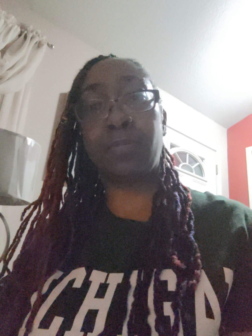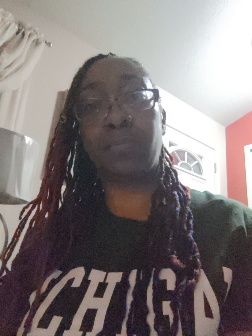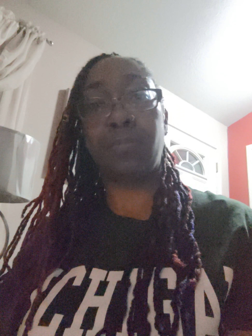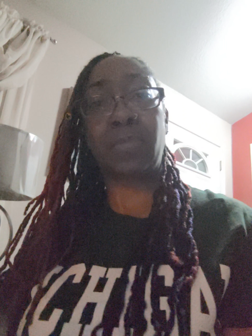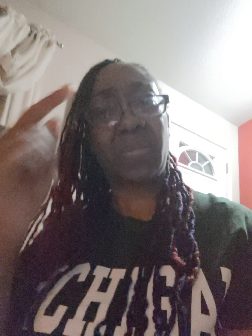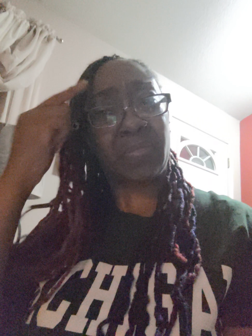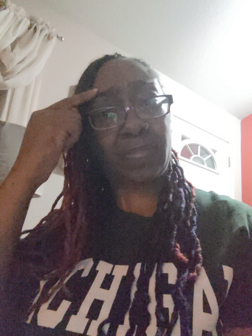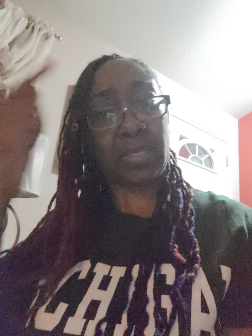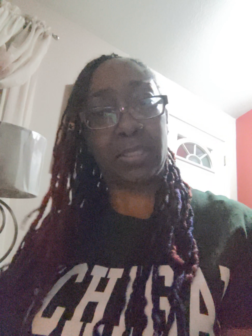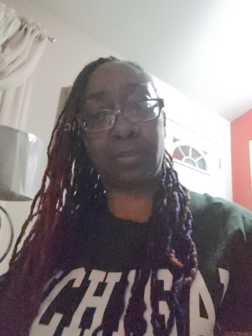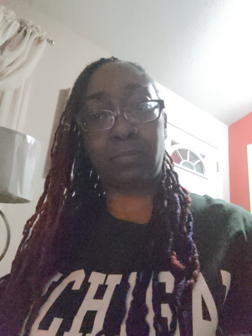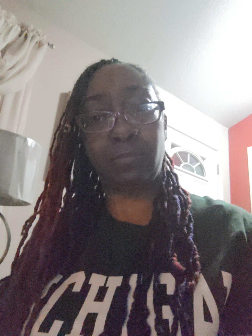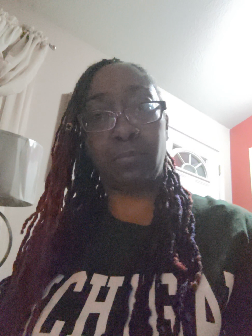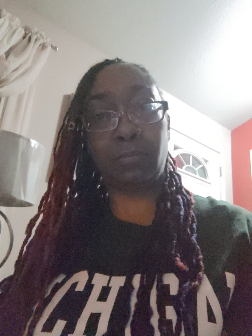think